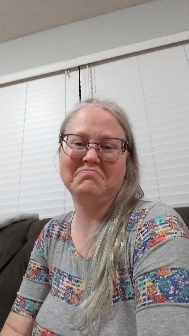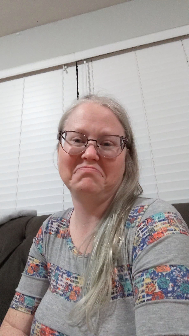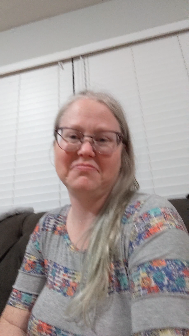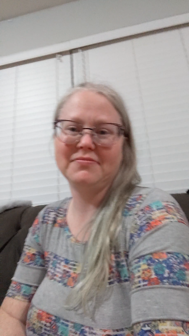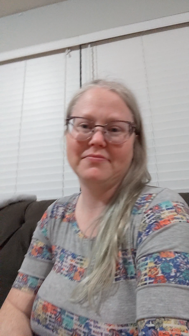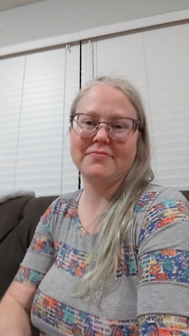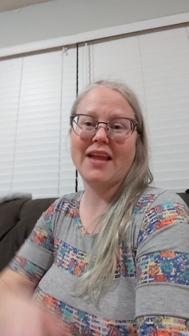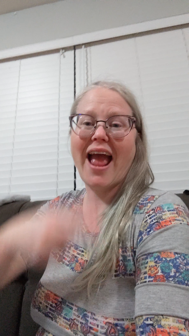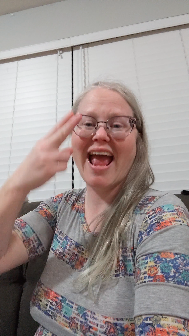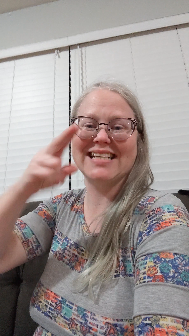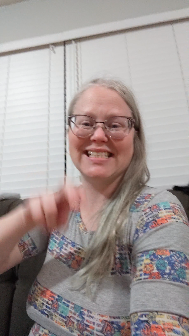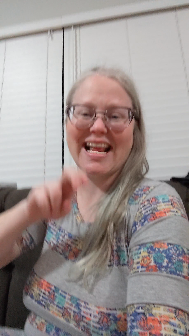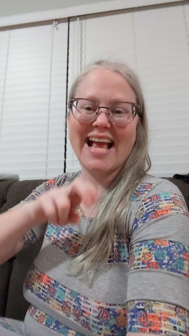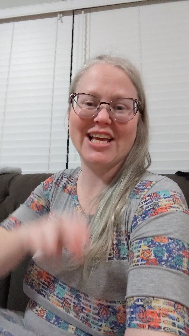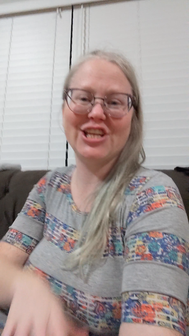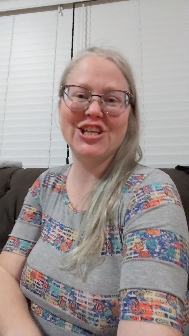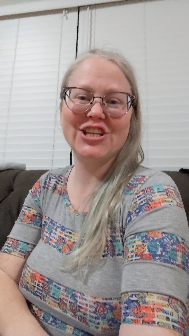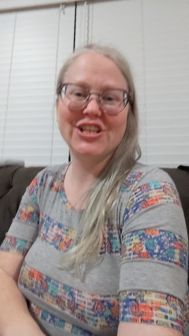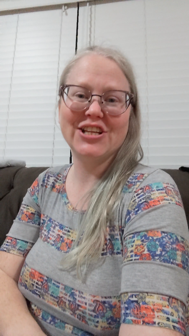high chair